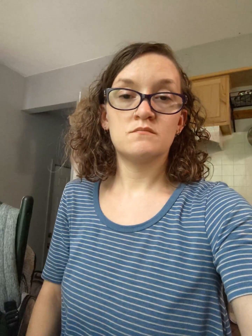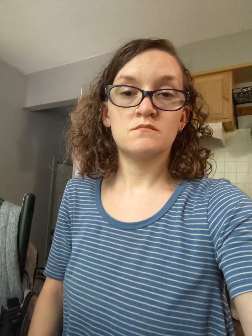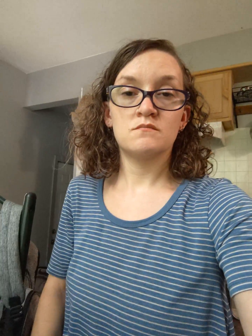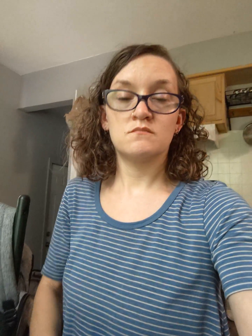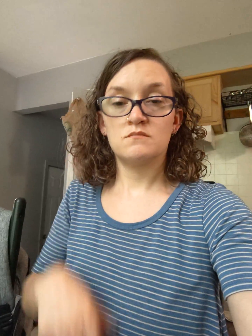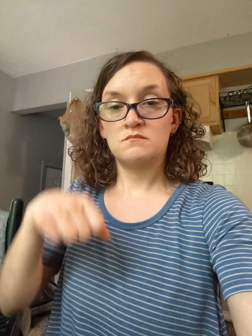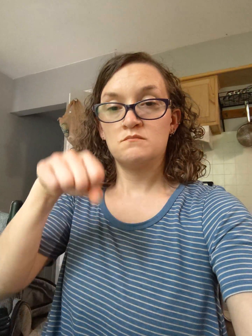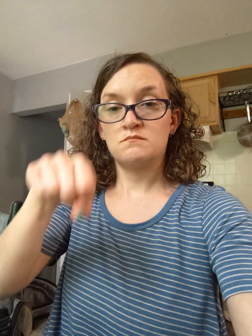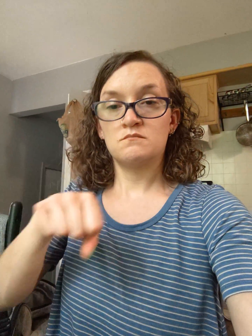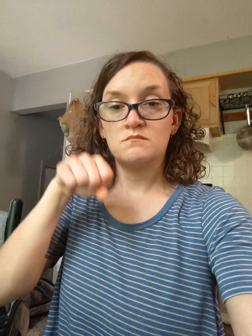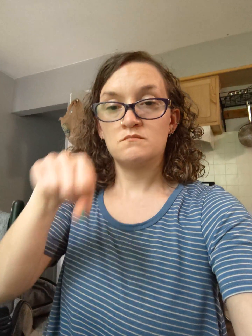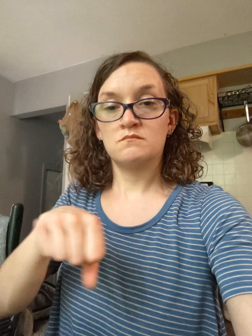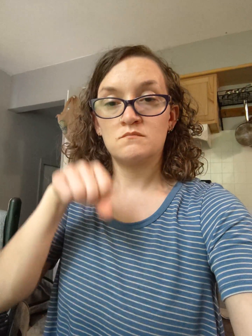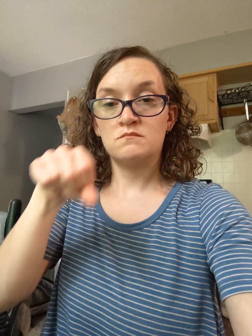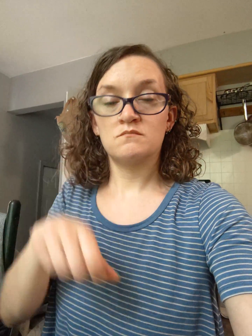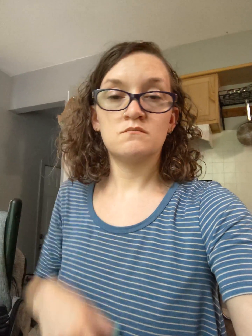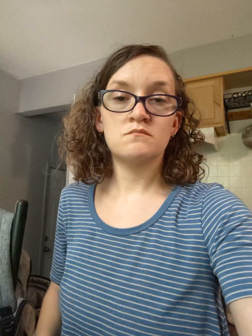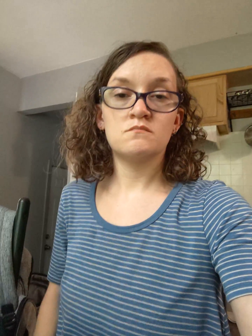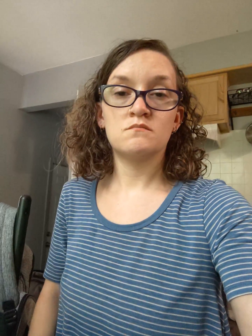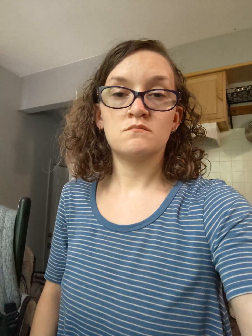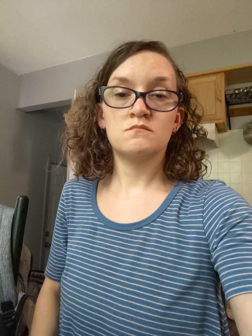bicycle